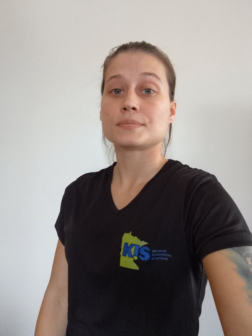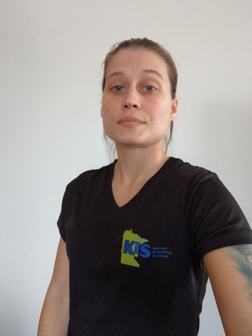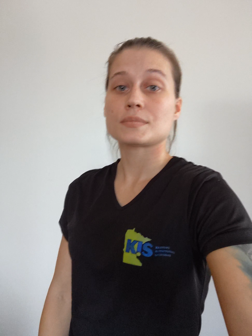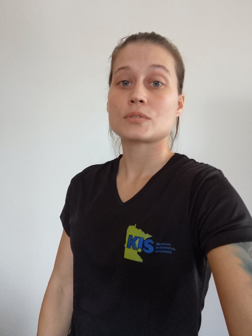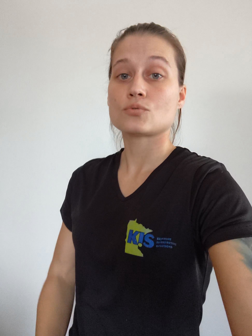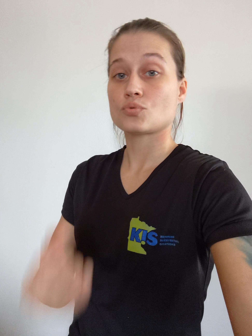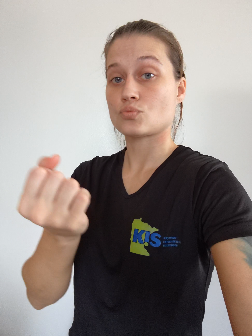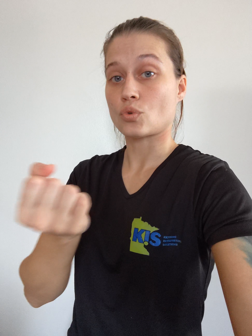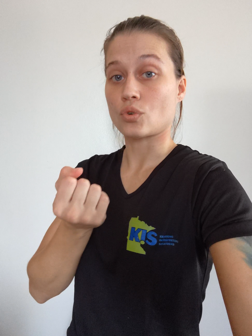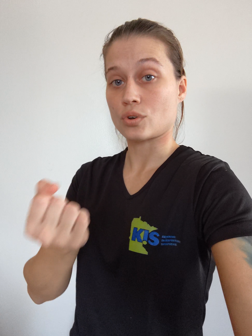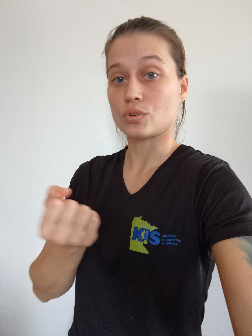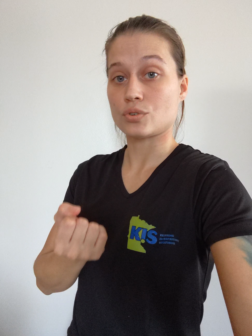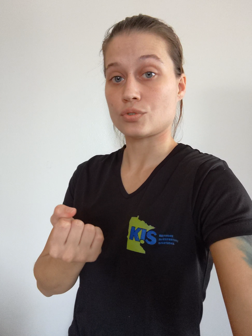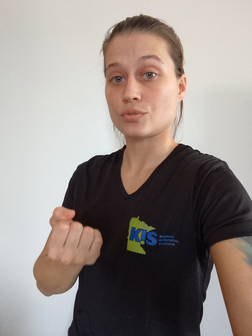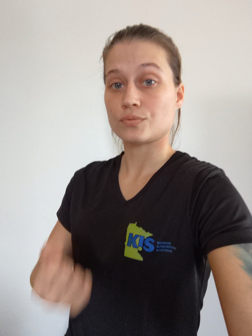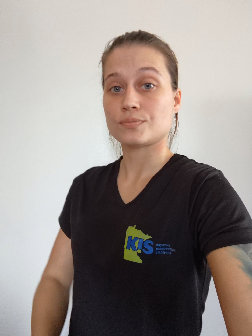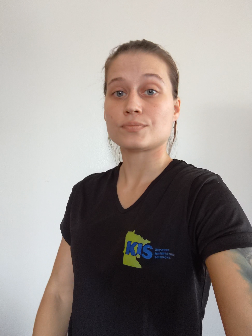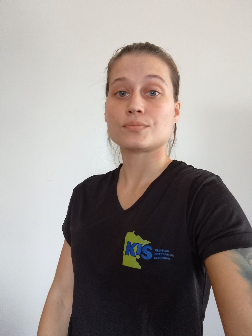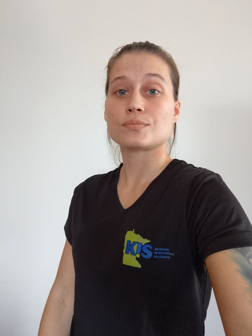drawer